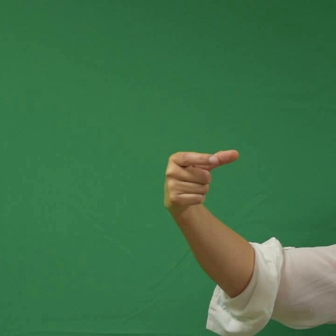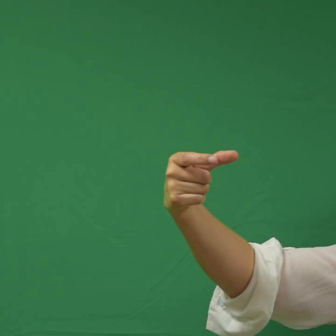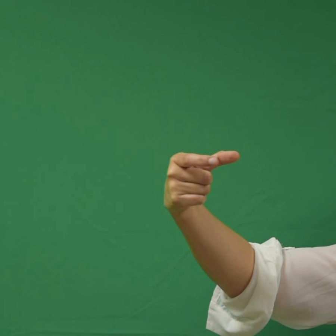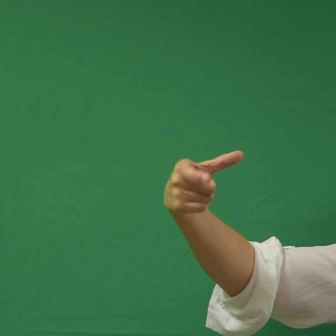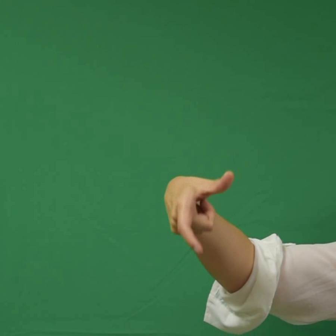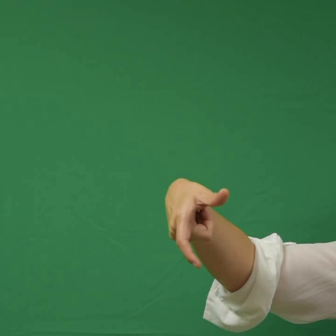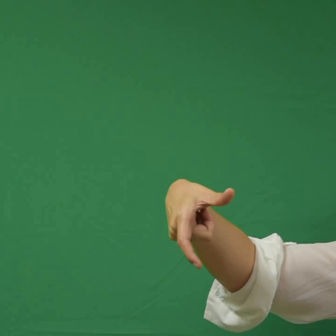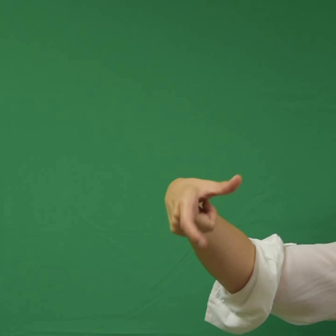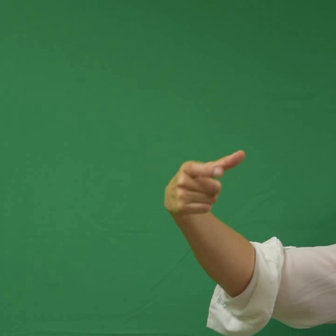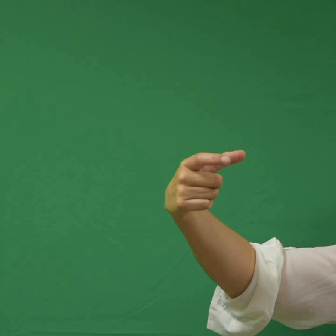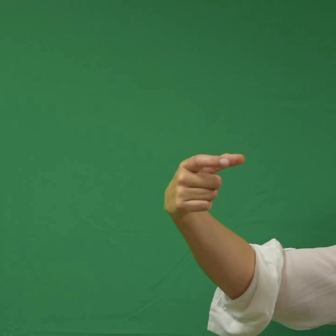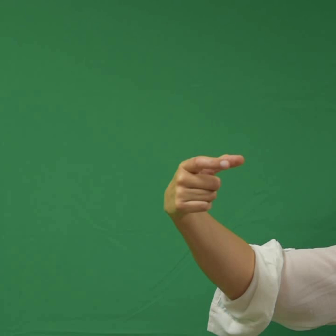Q